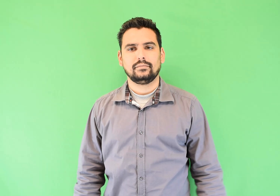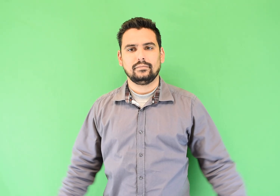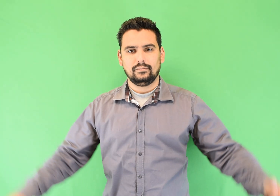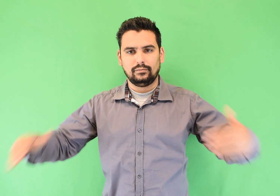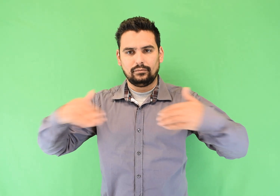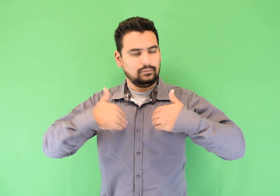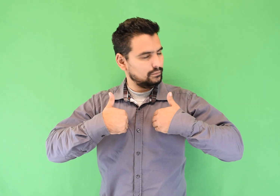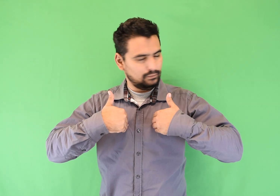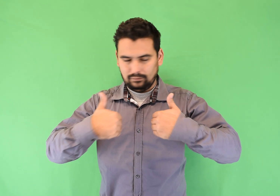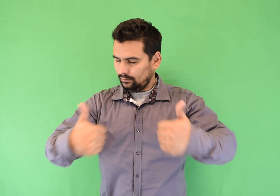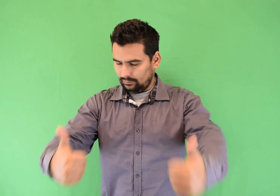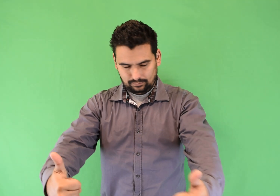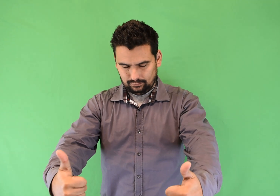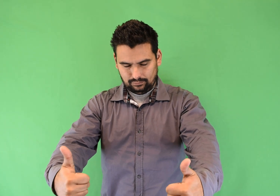no entender